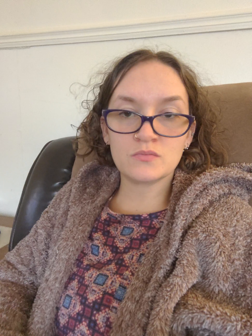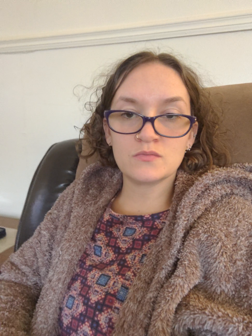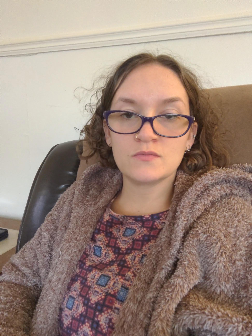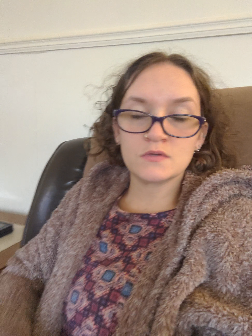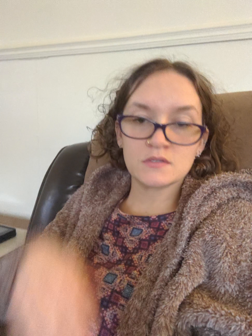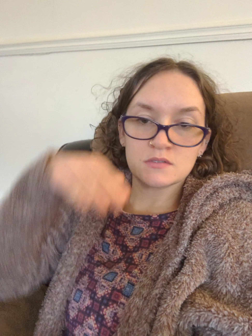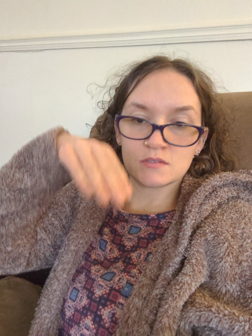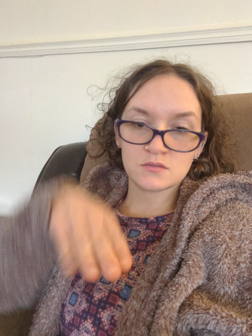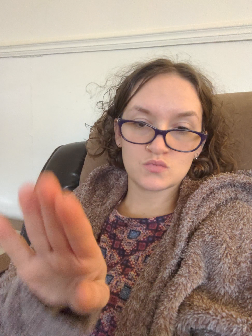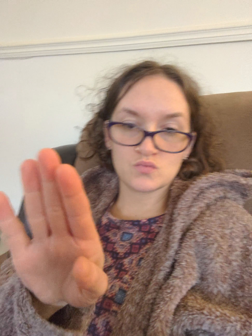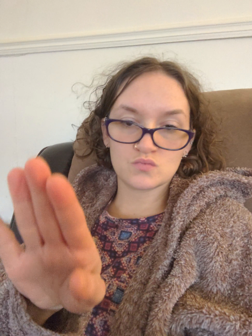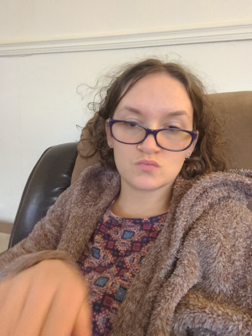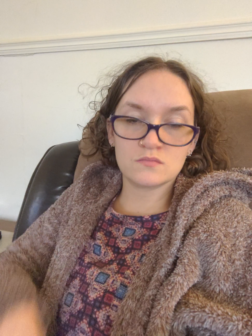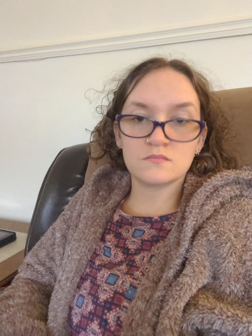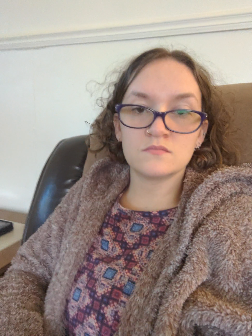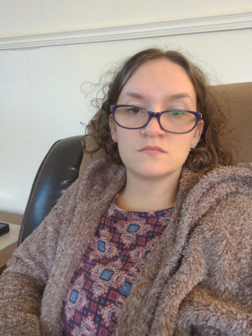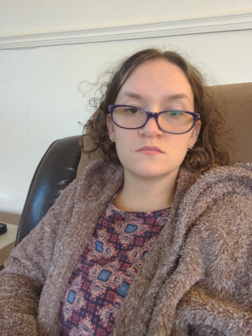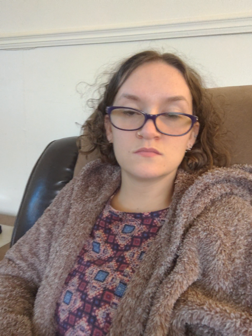into